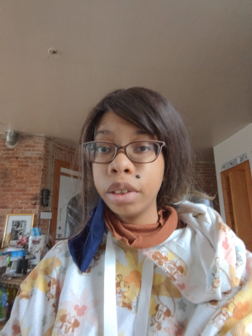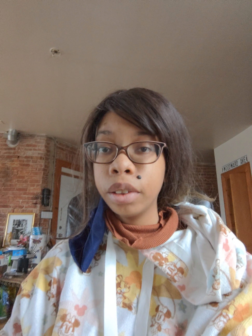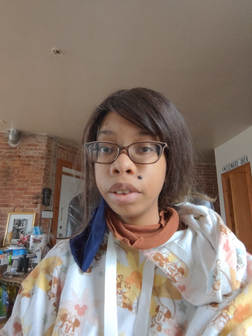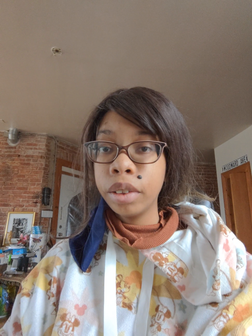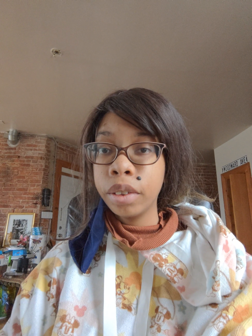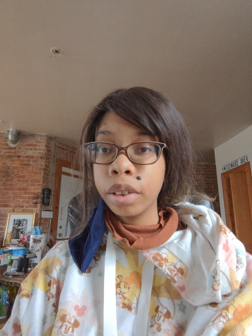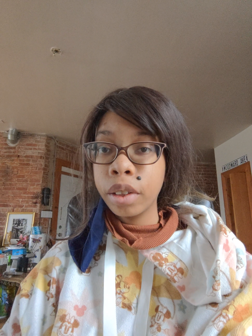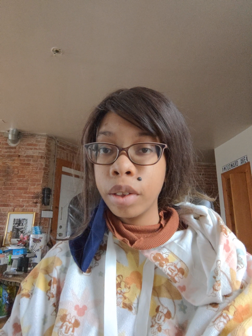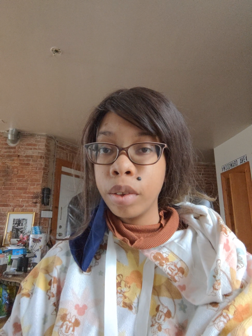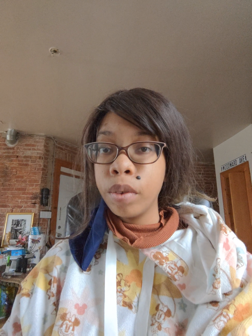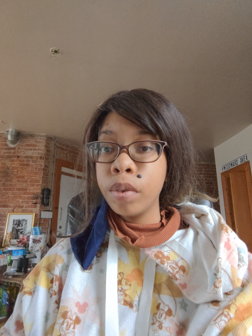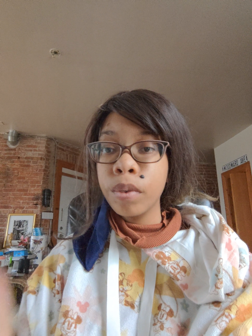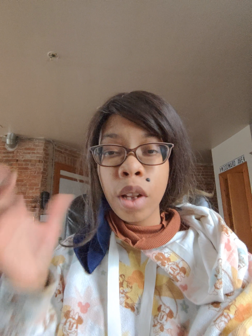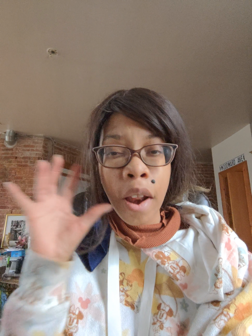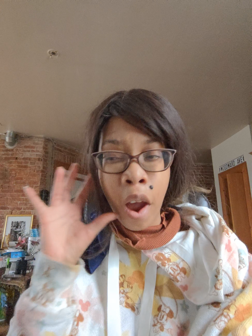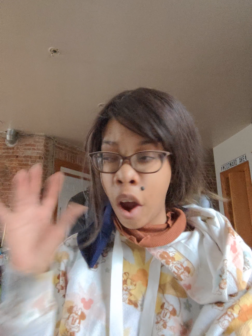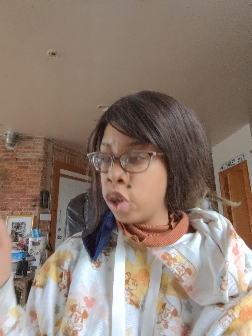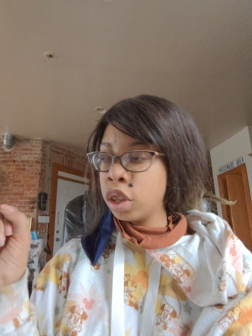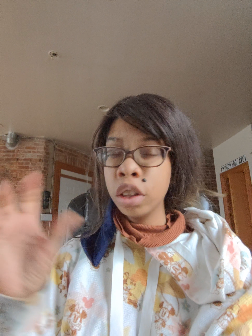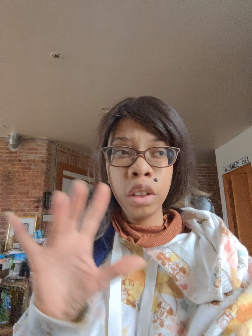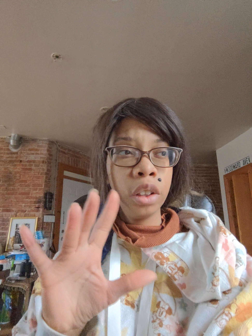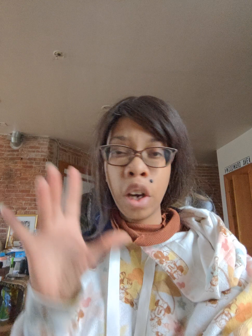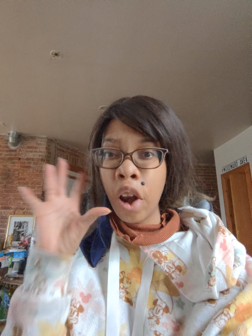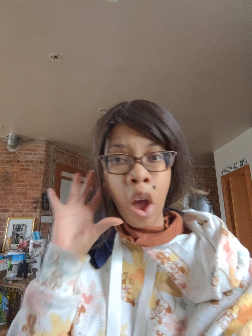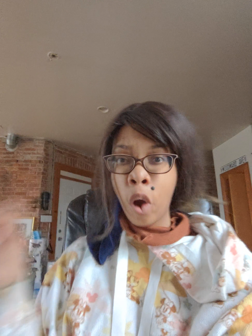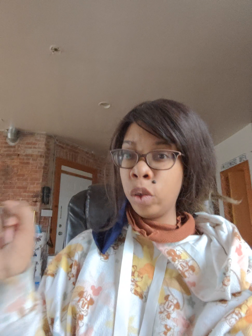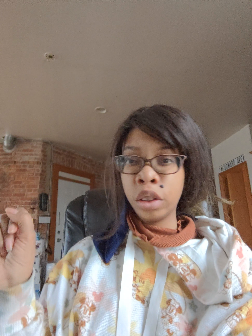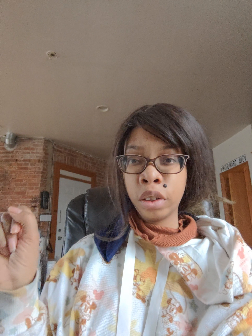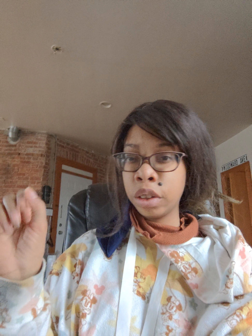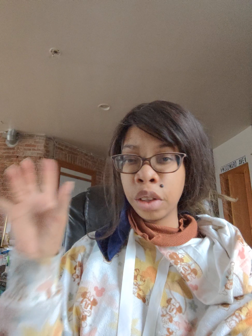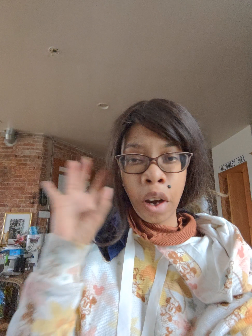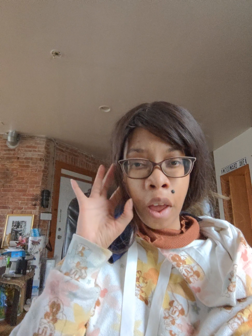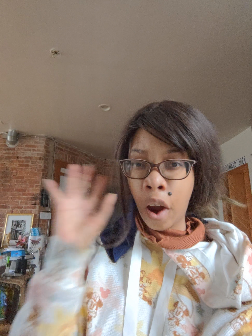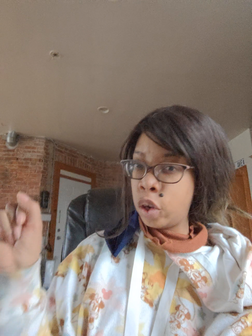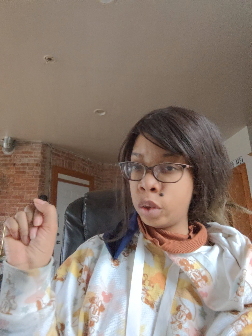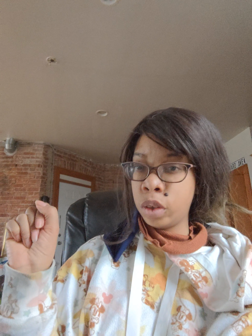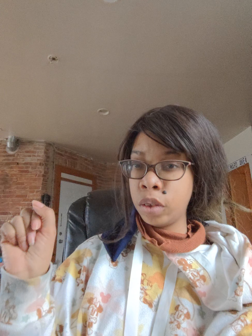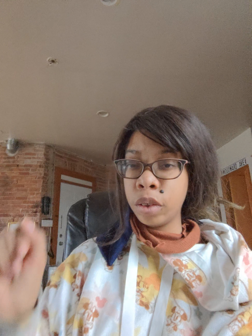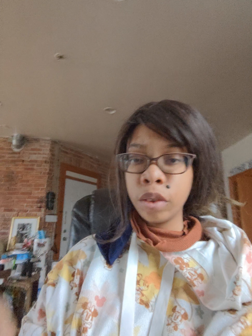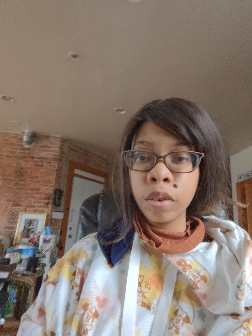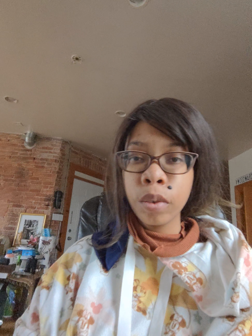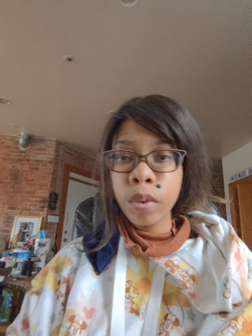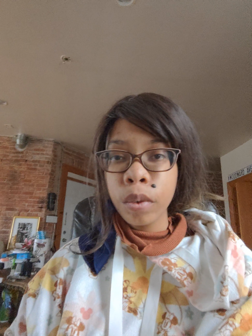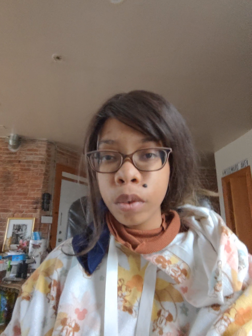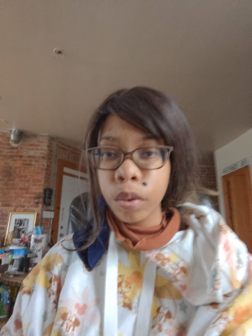loud